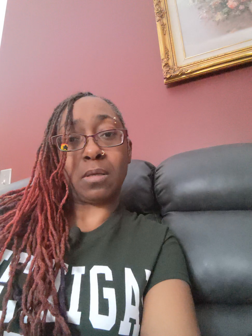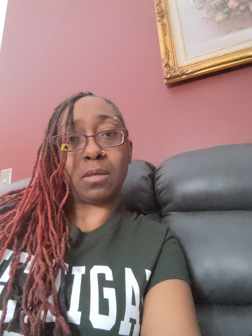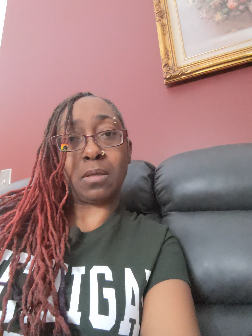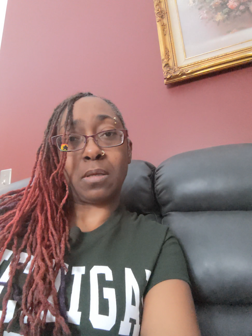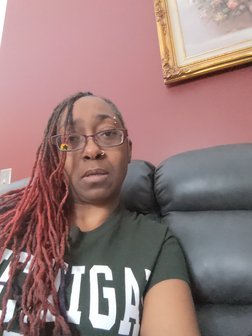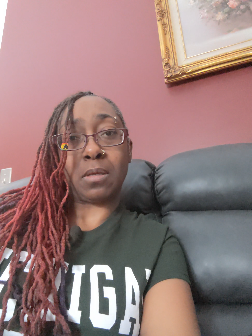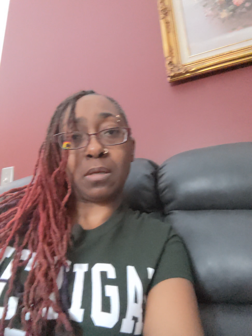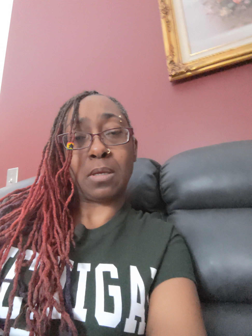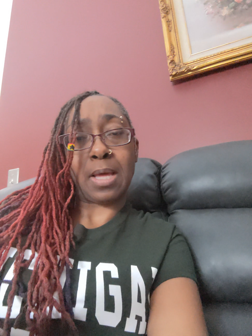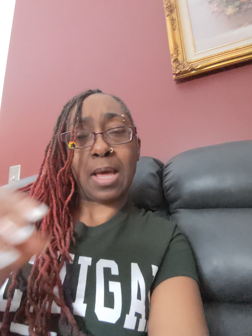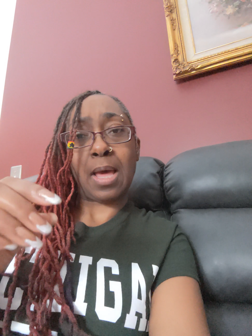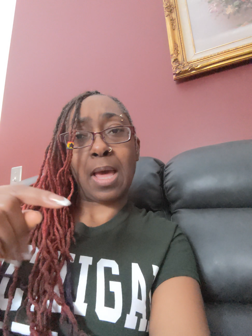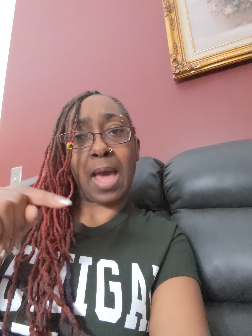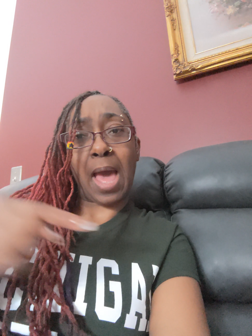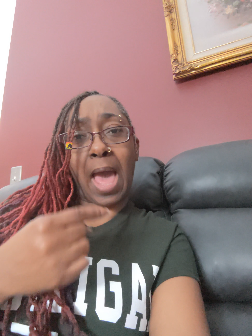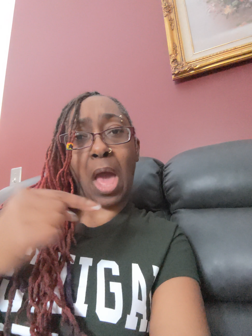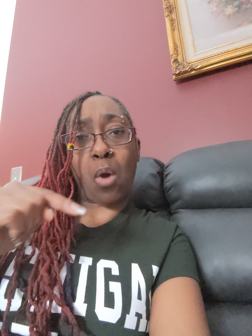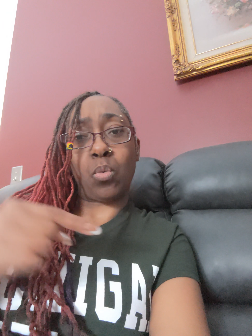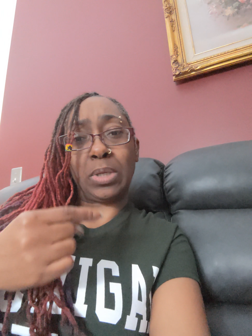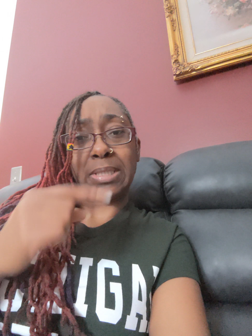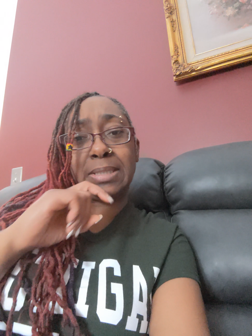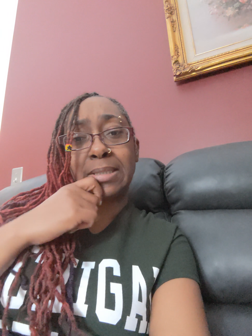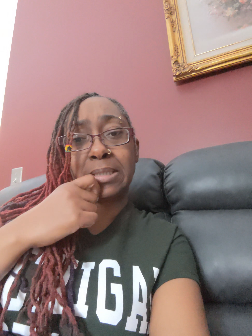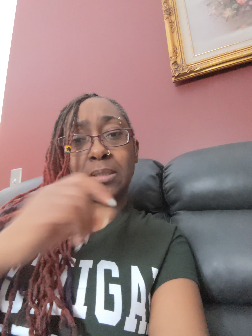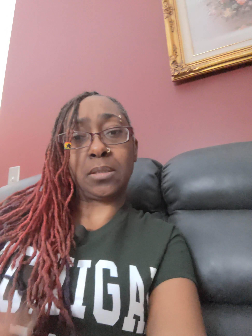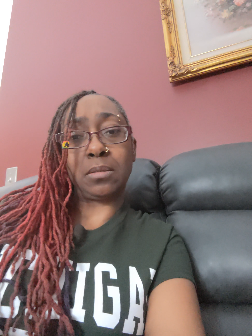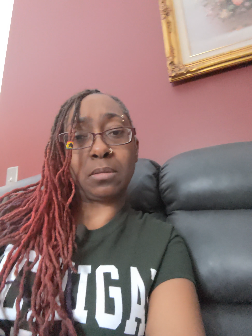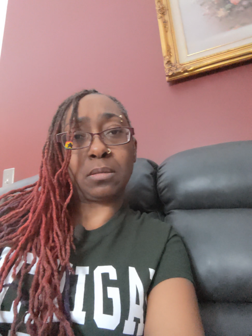owie